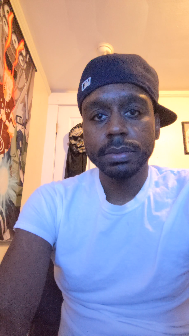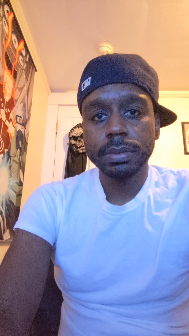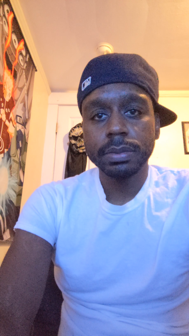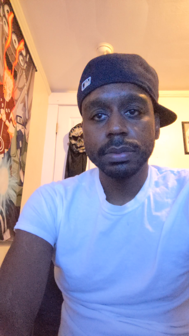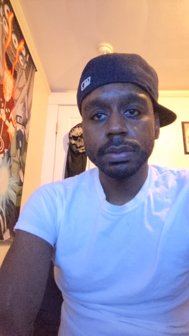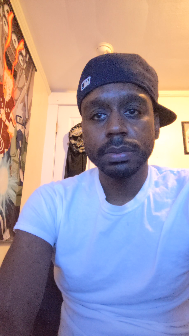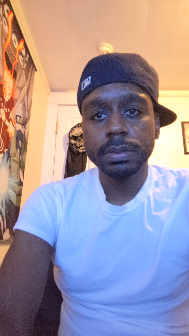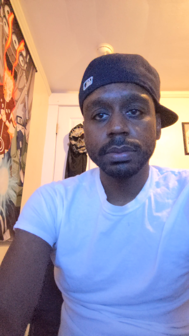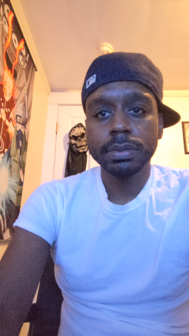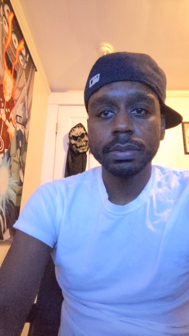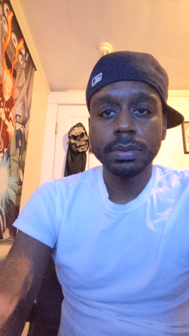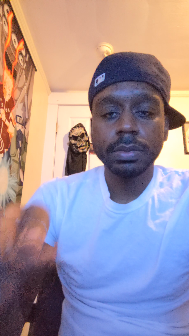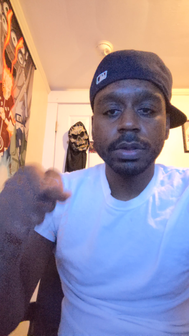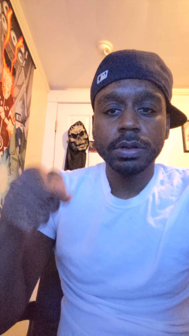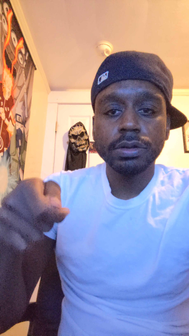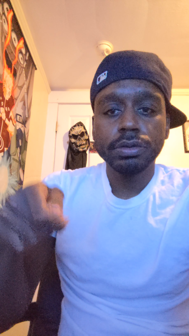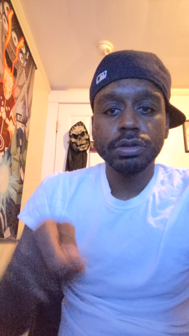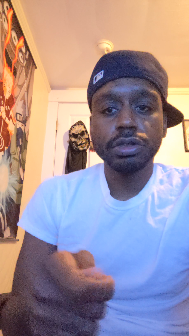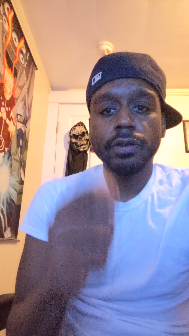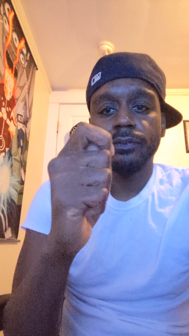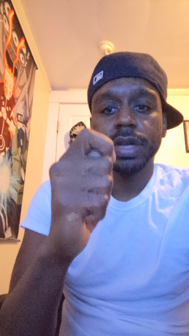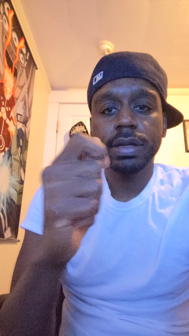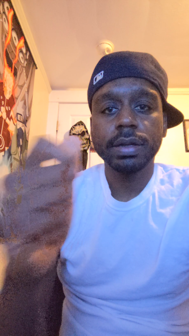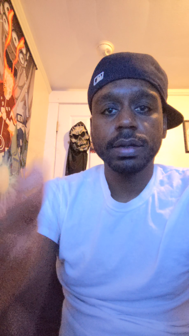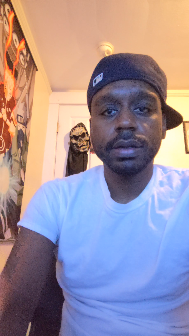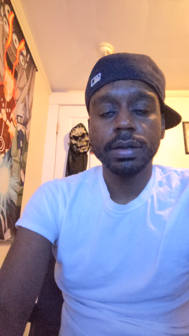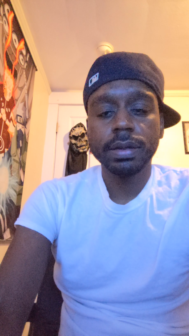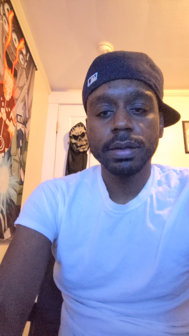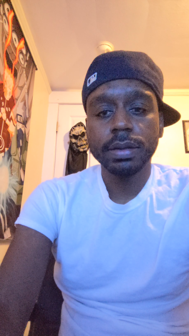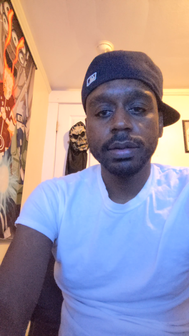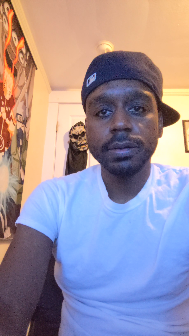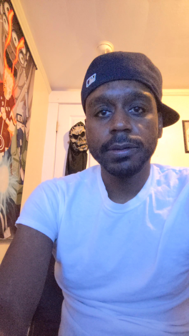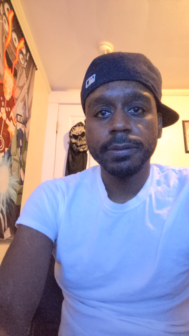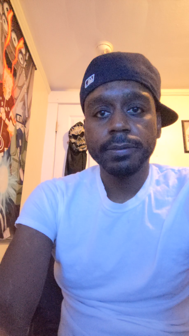shovel